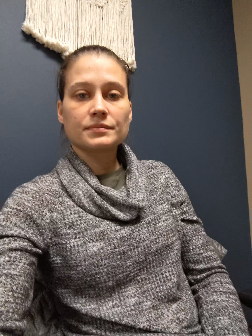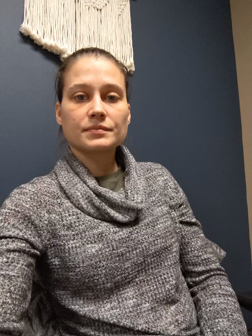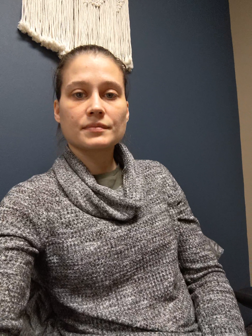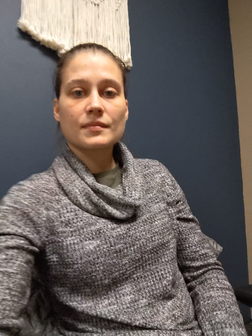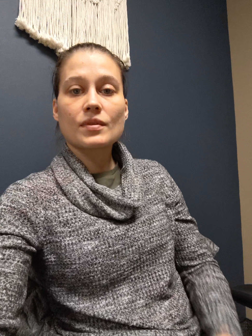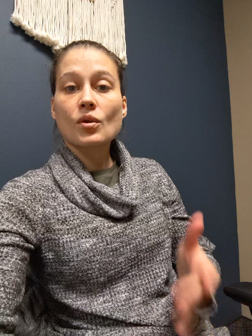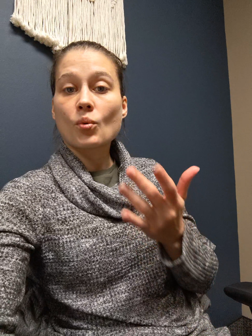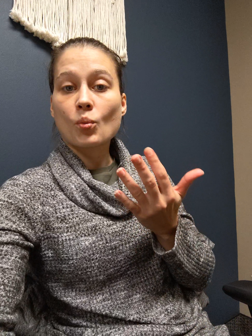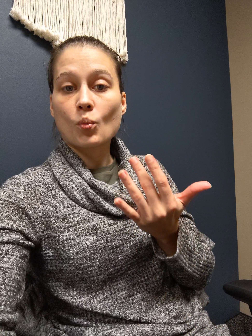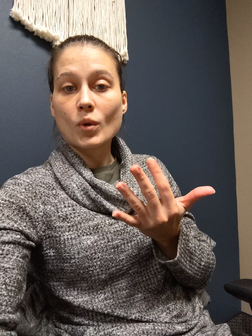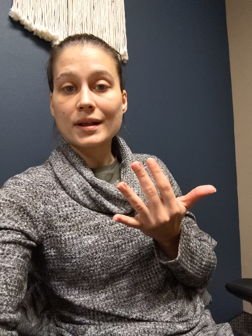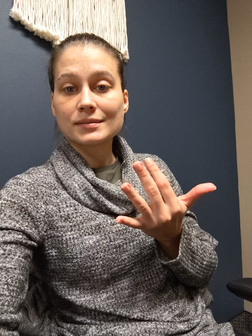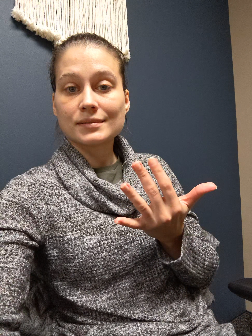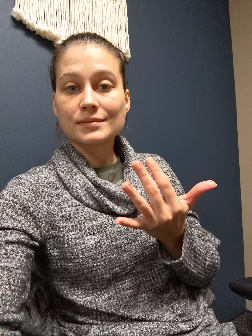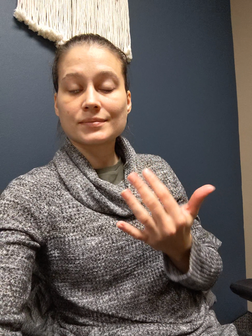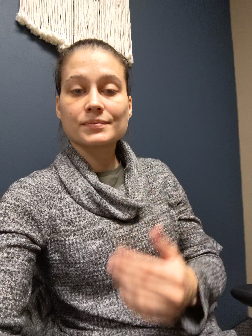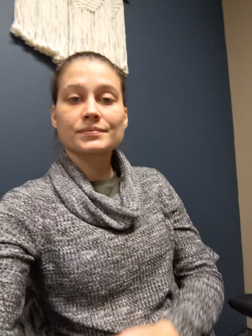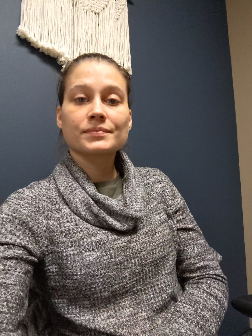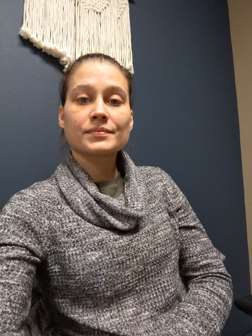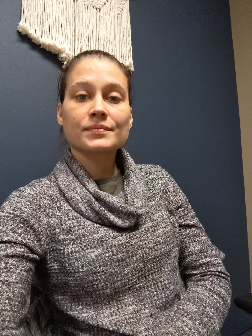wait